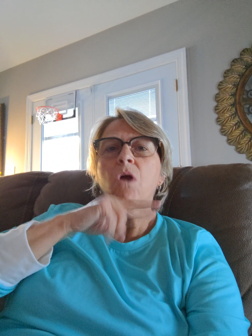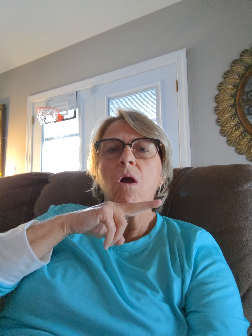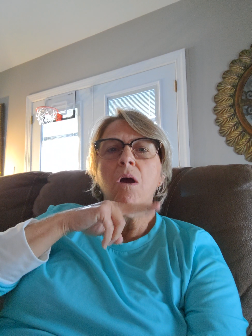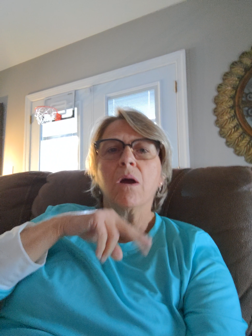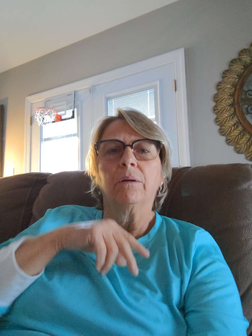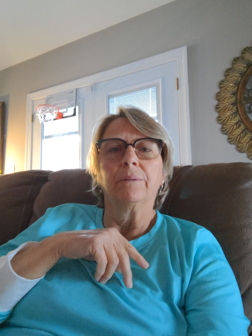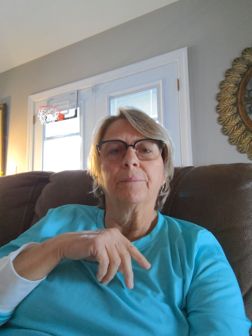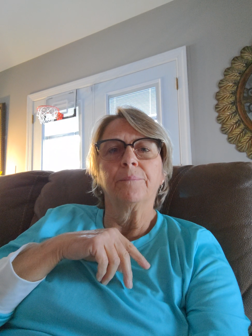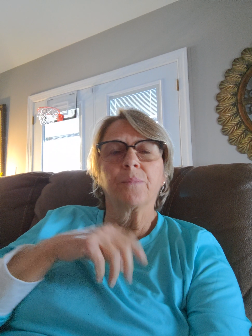frog